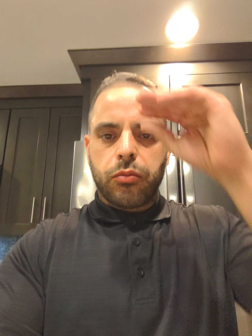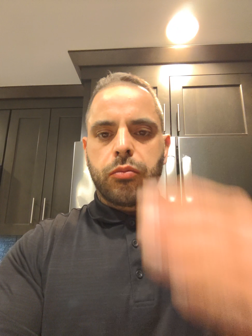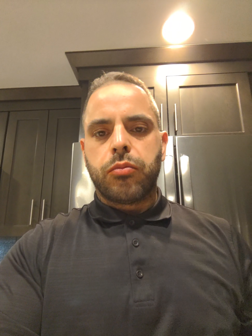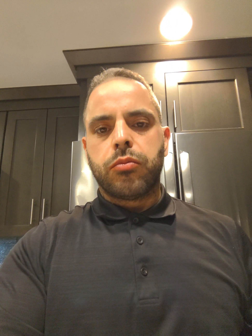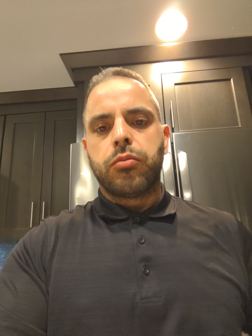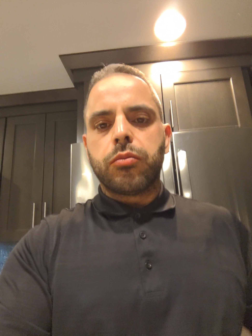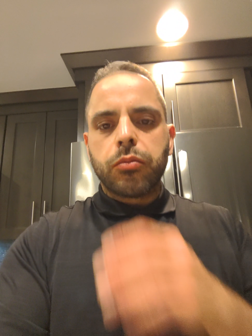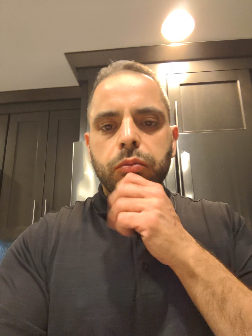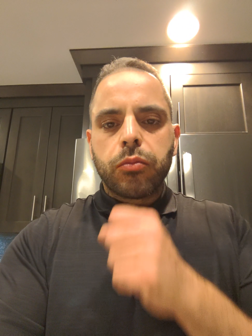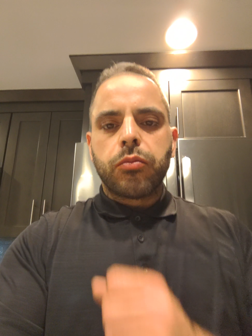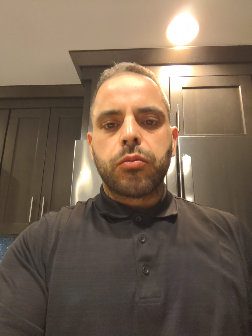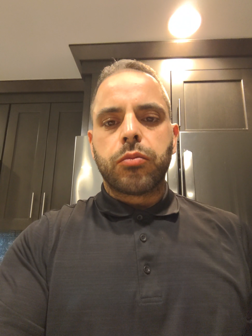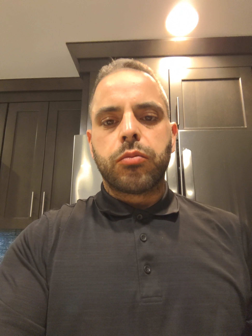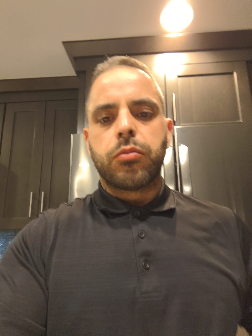old